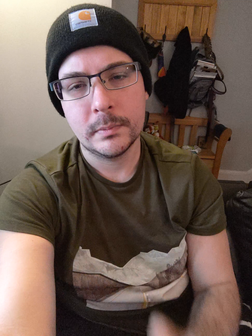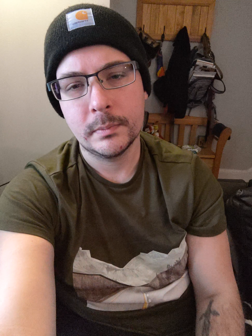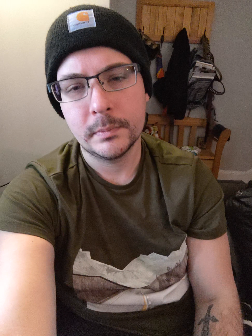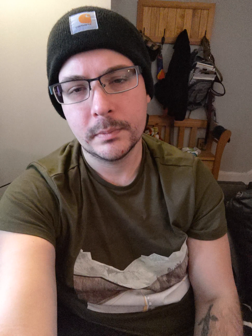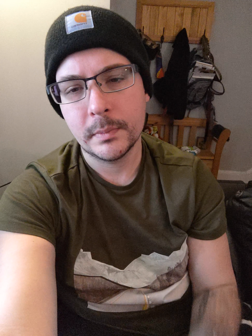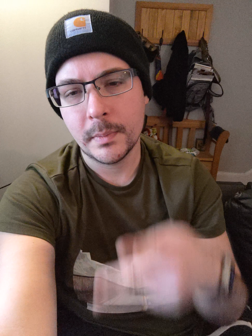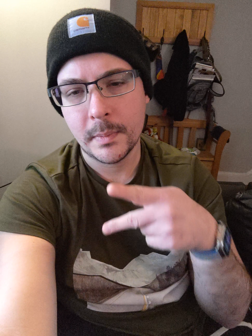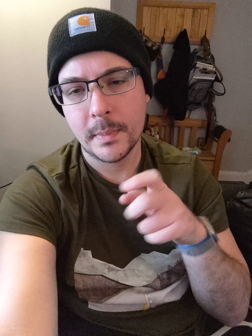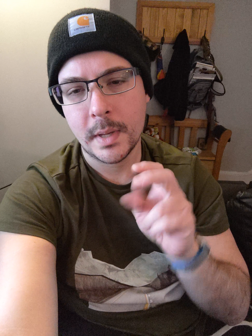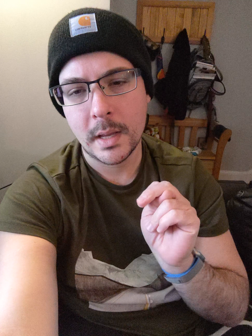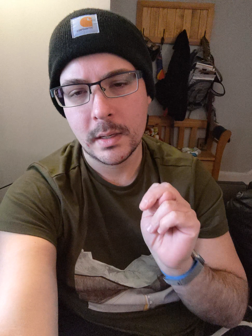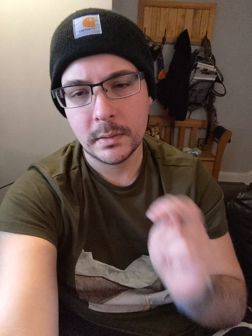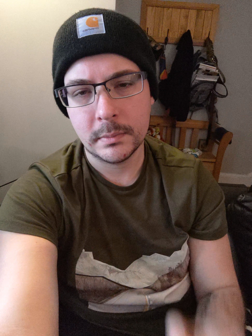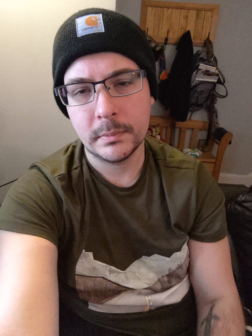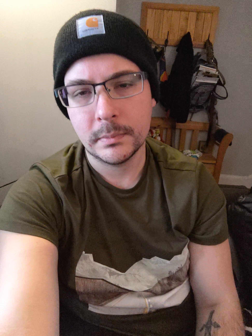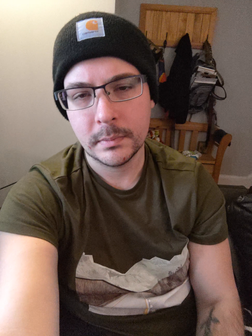pen